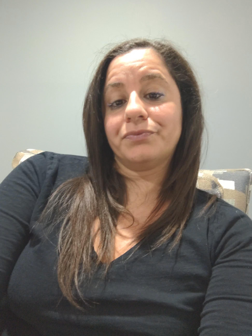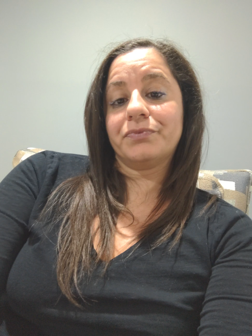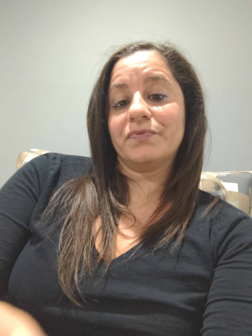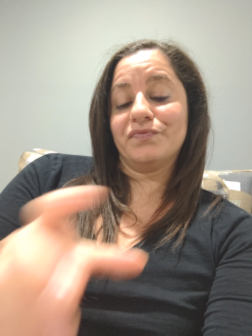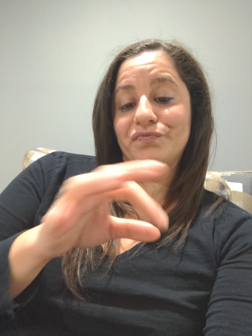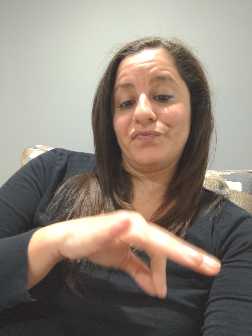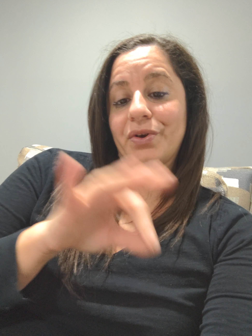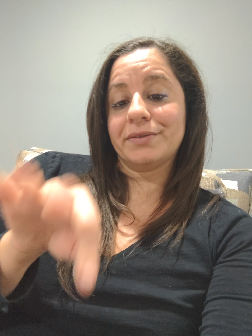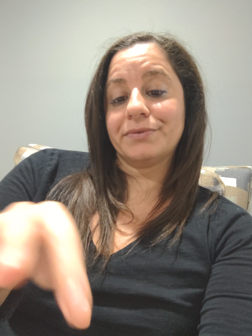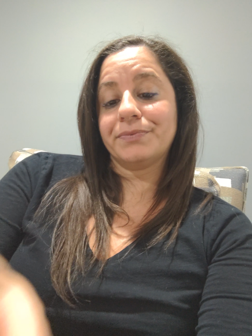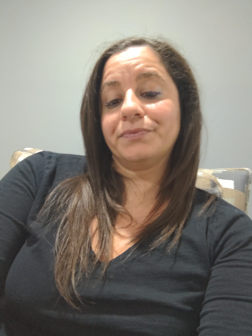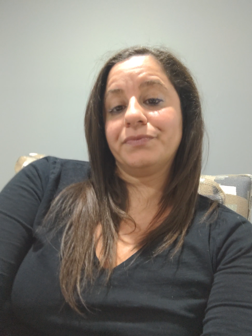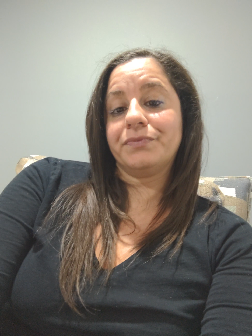french fries